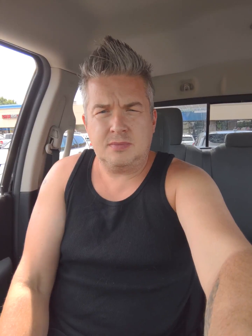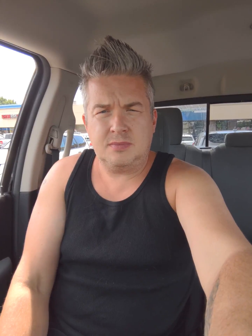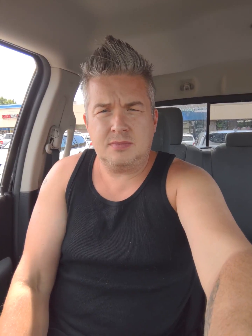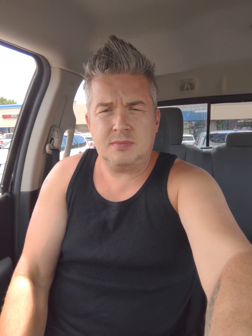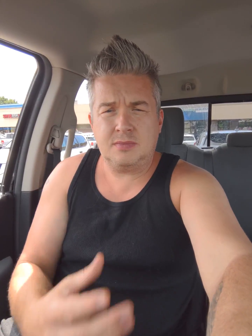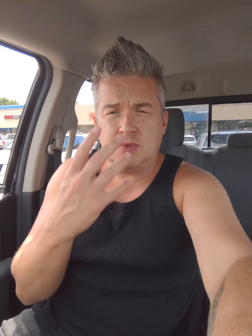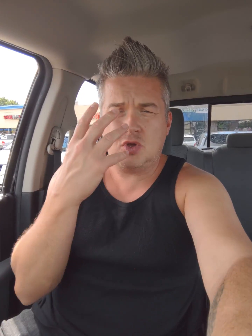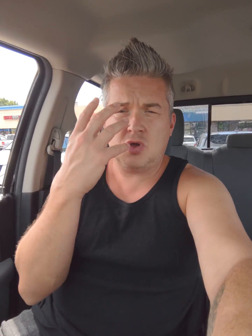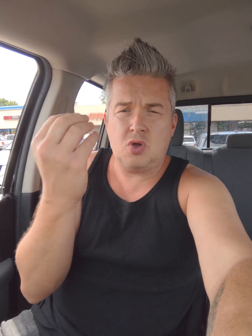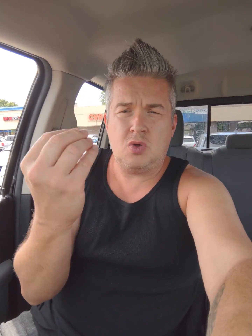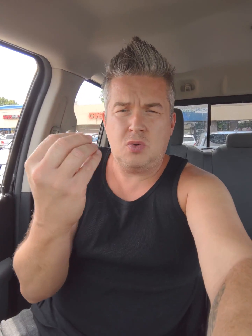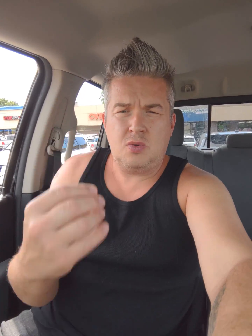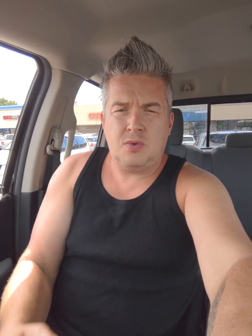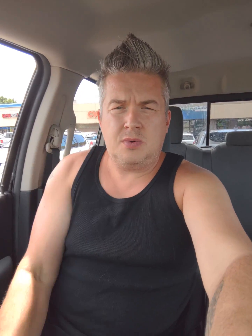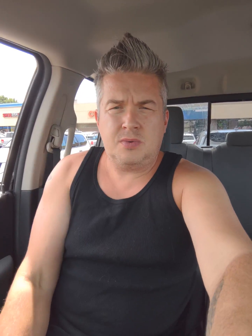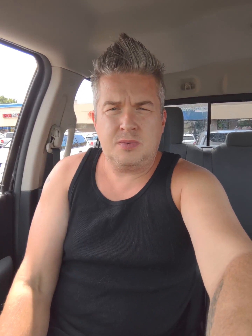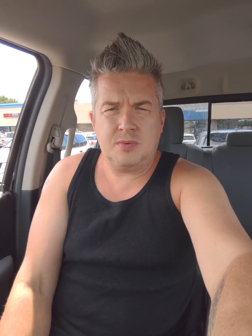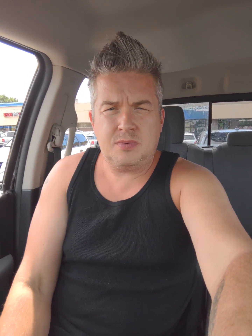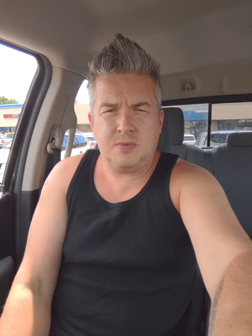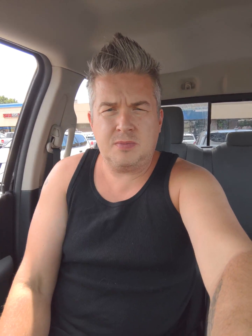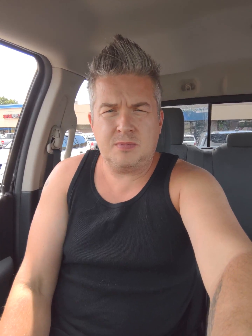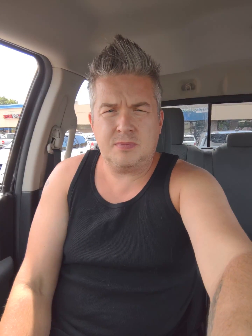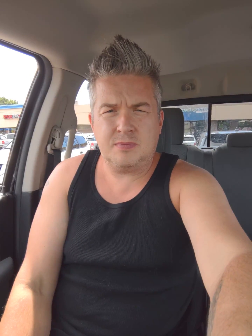got to